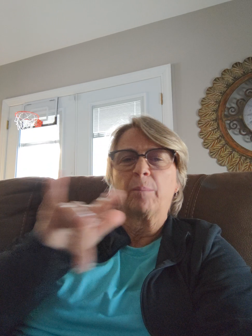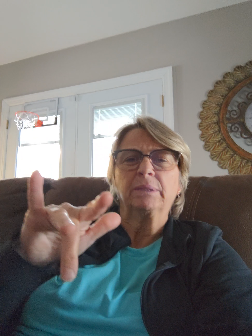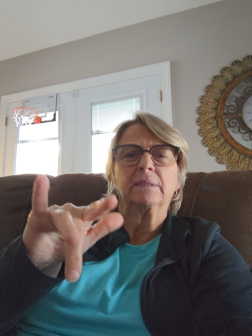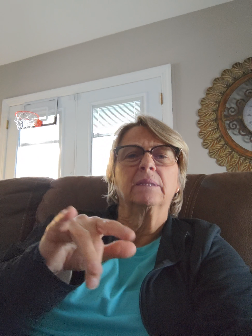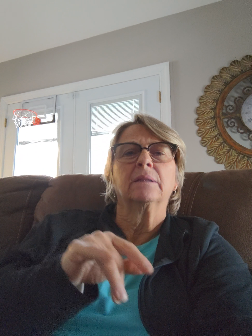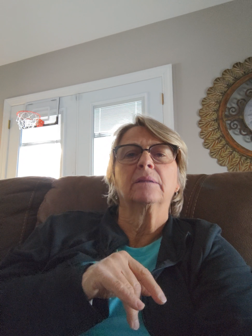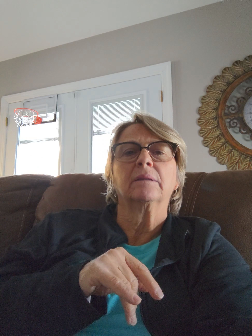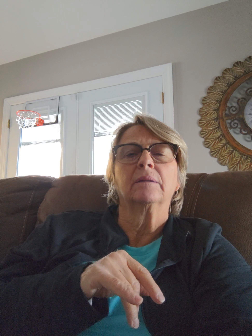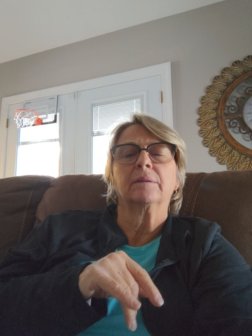empty